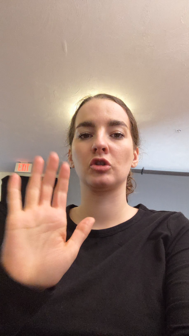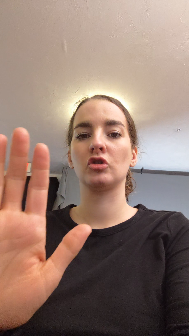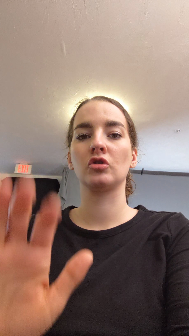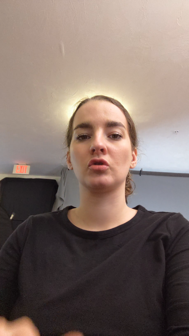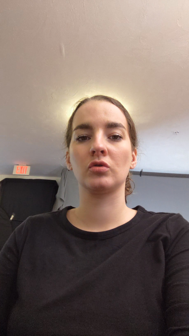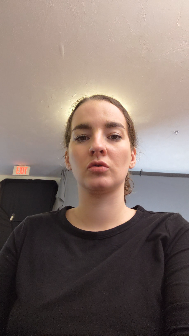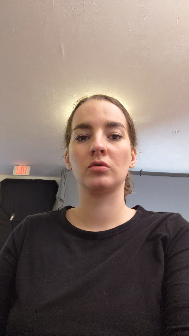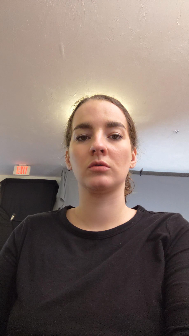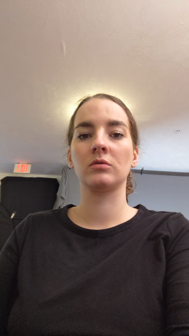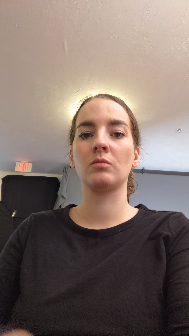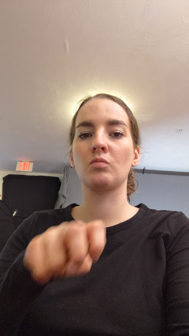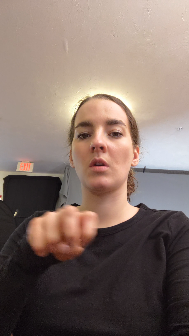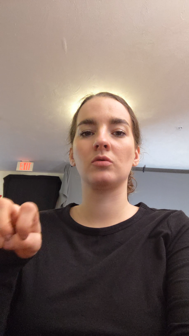porch